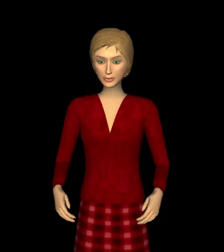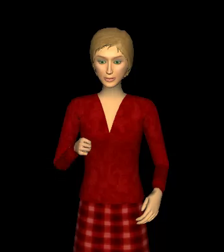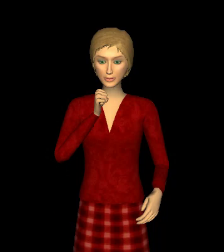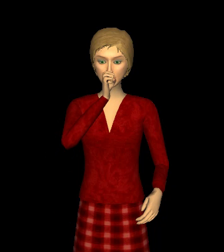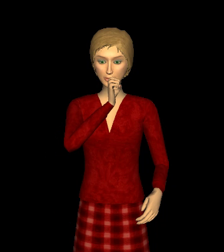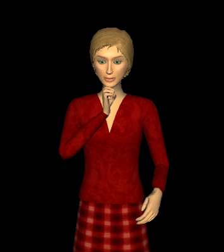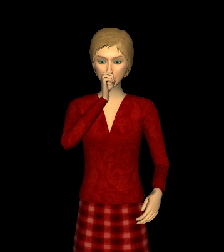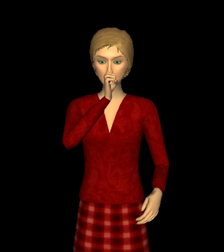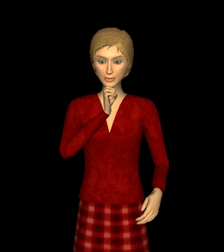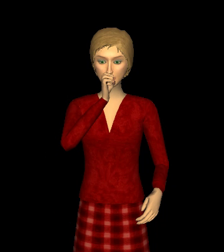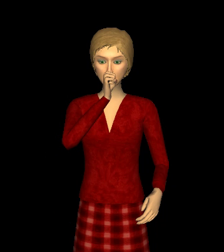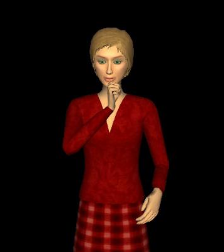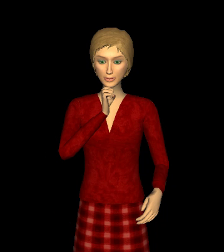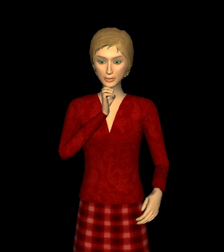جليد